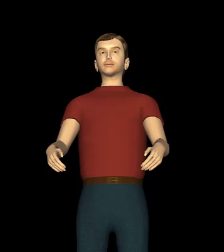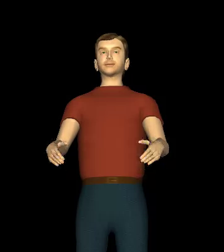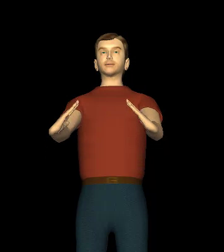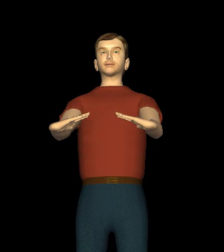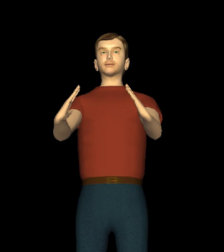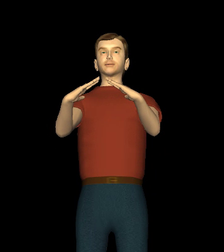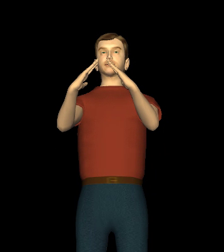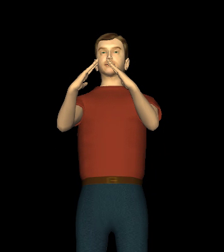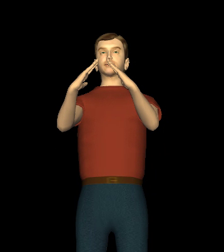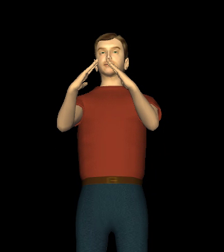جبل